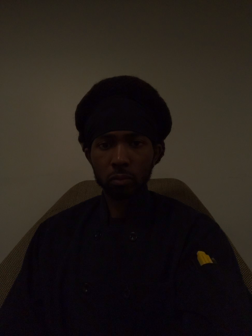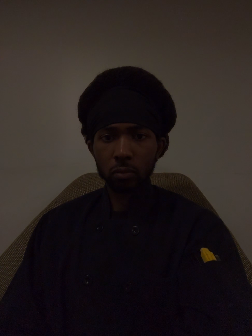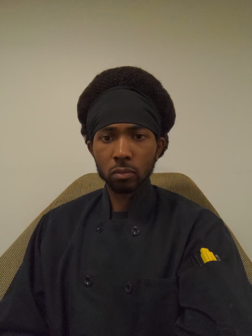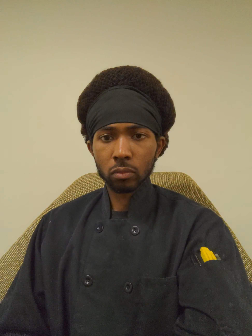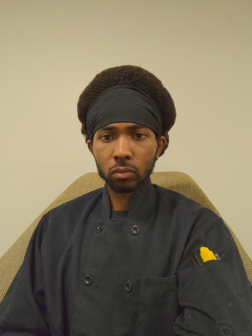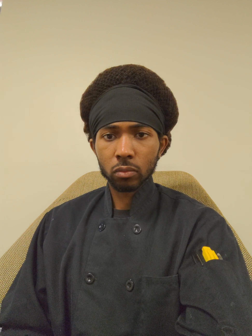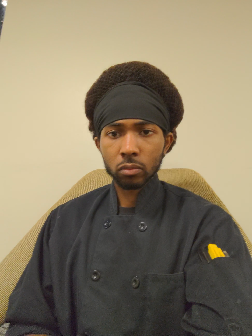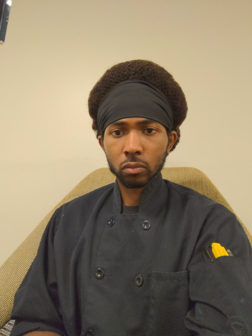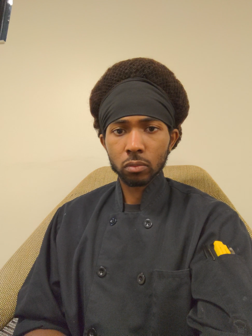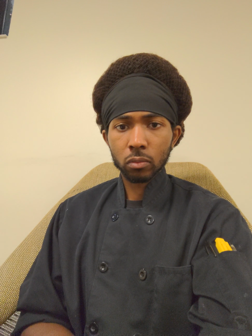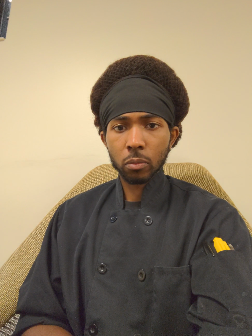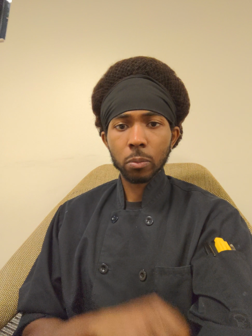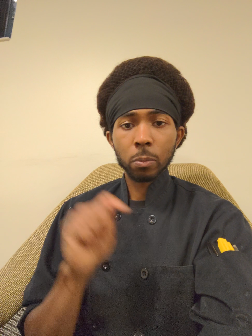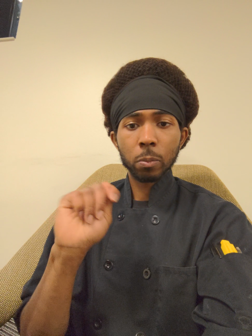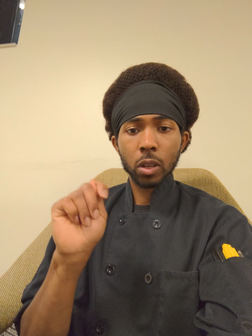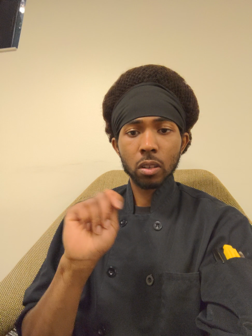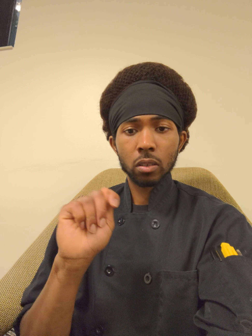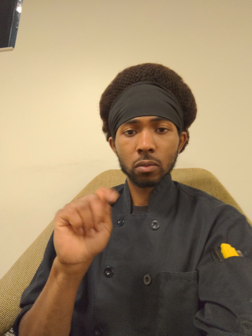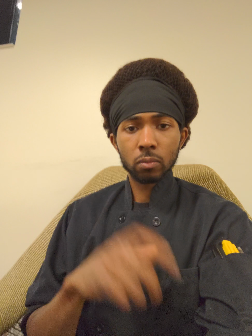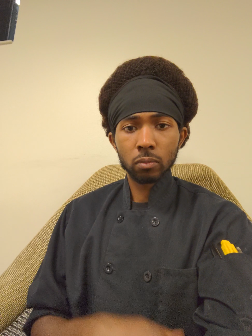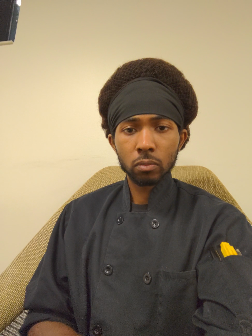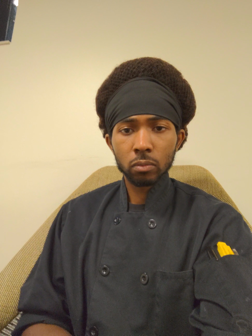bathroom